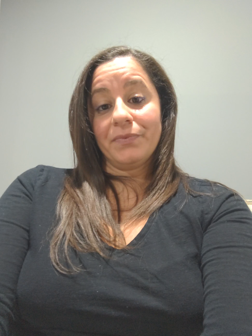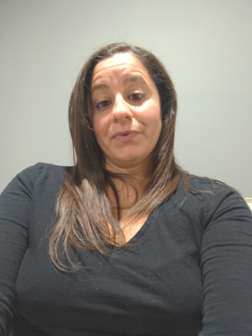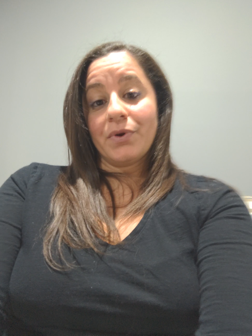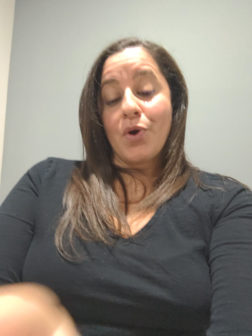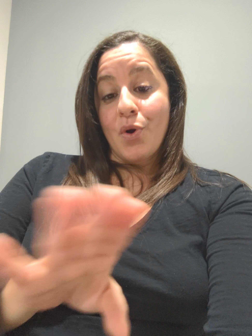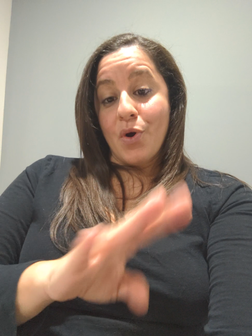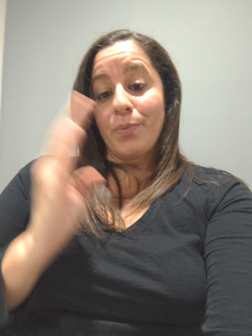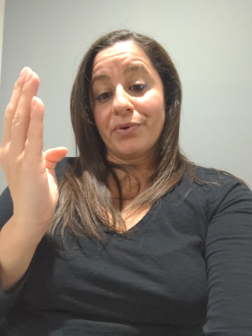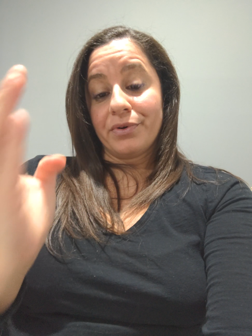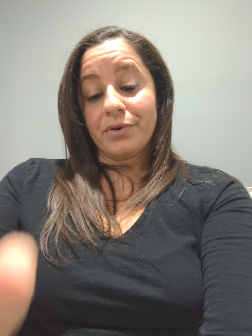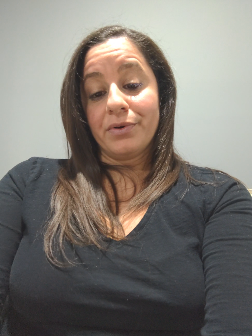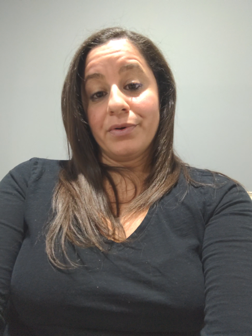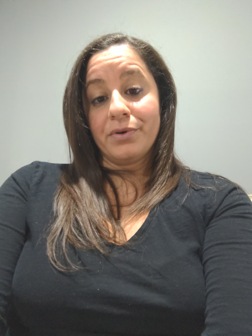open